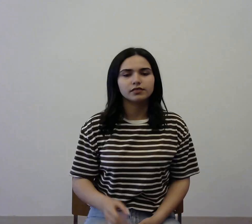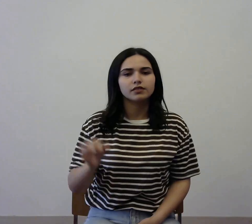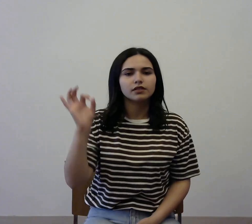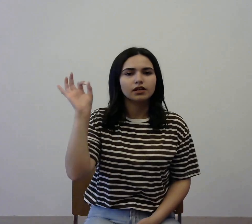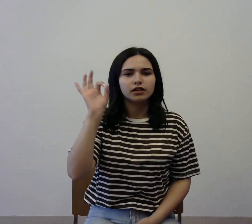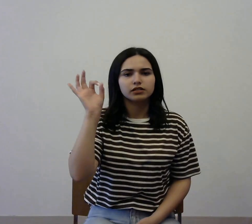ayaqyolu